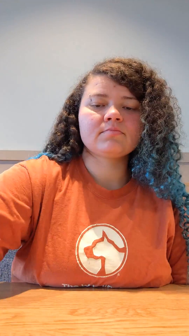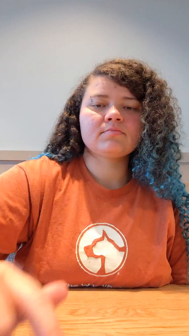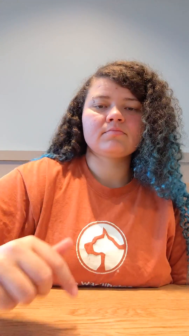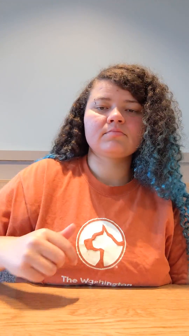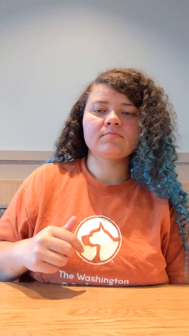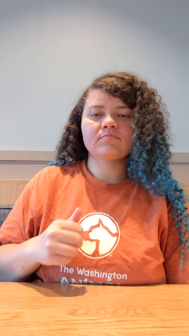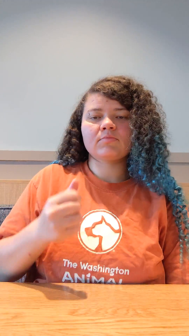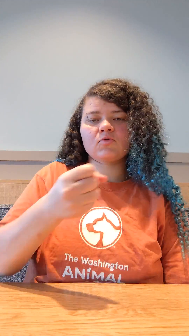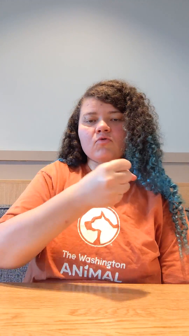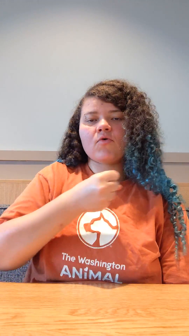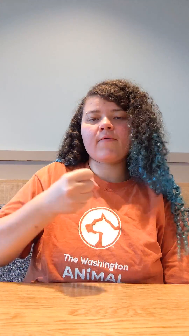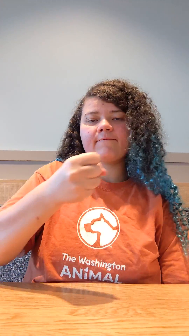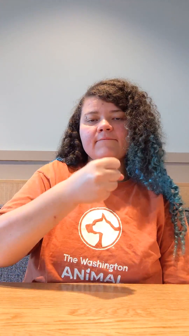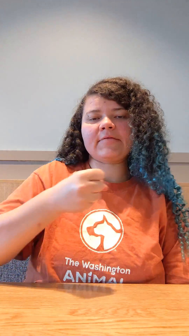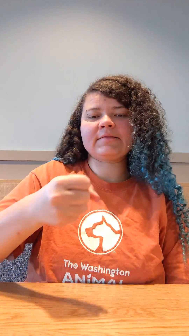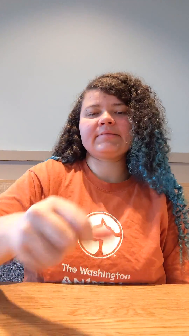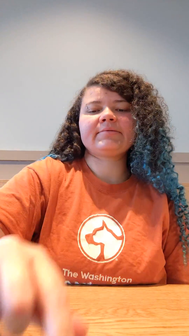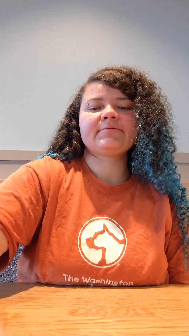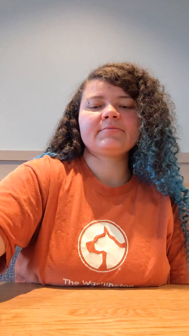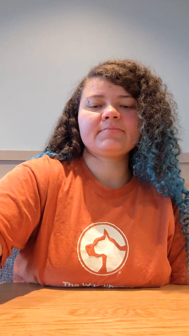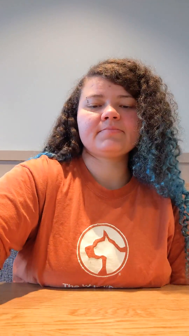coffee